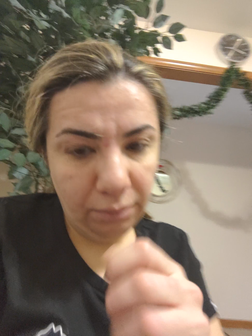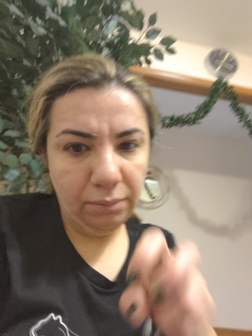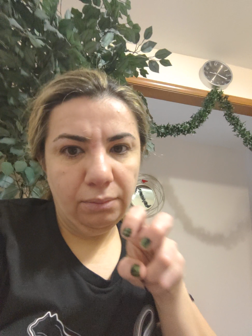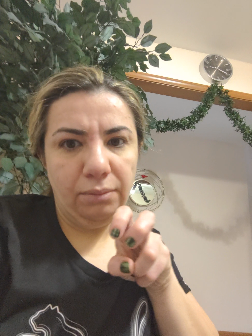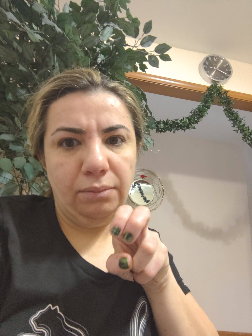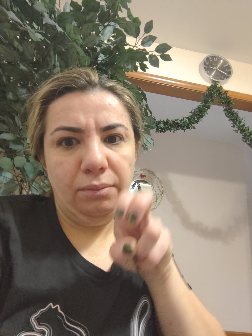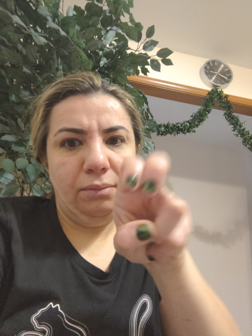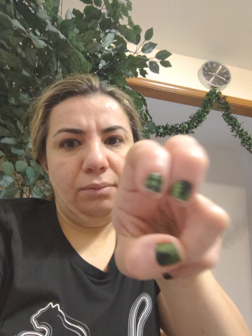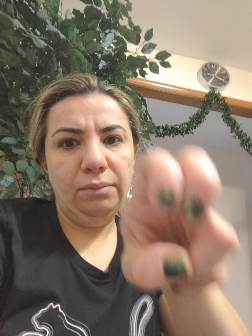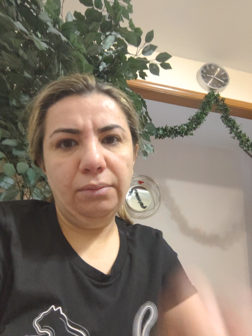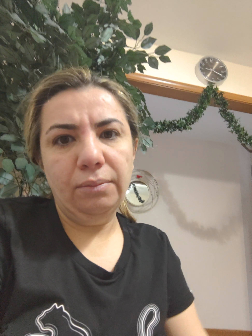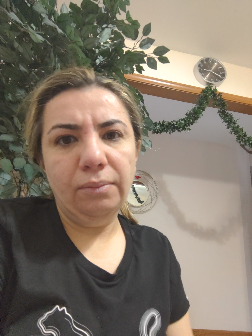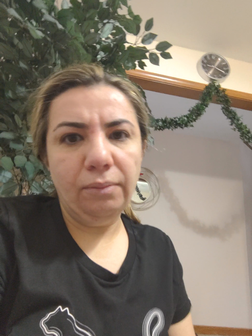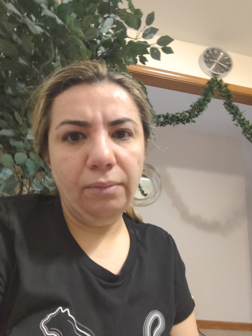ride